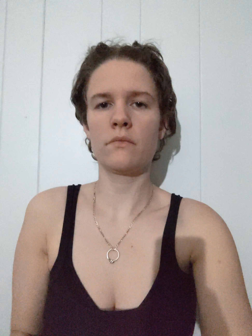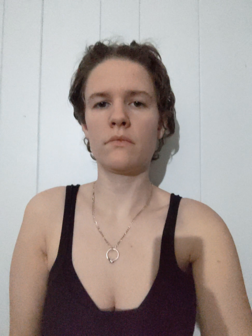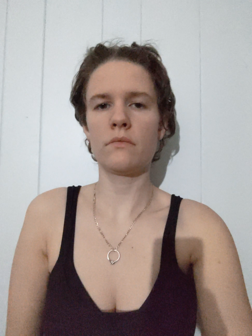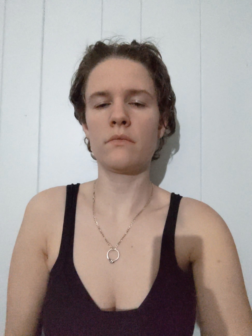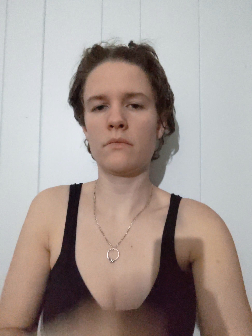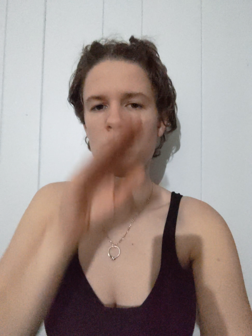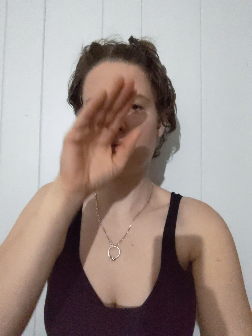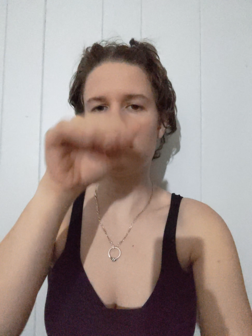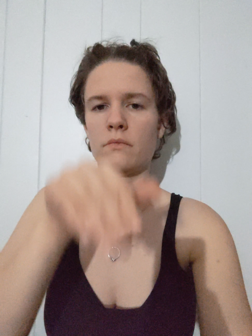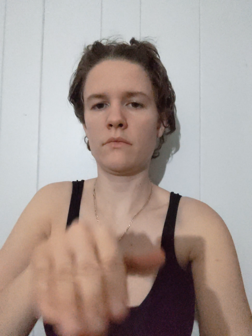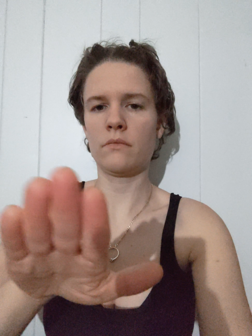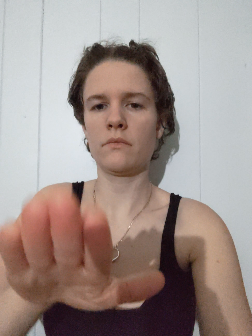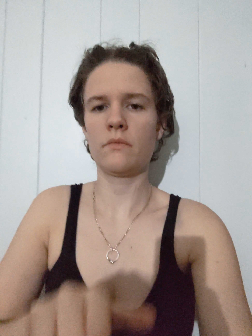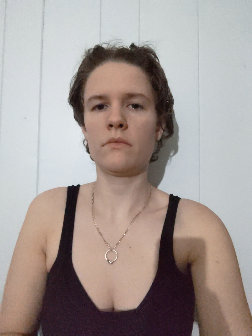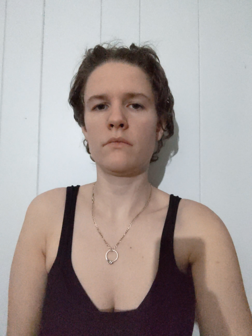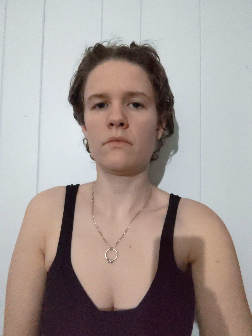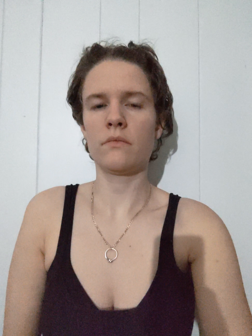elephant